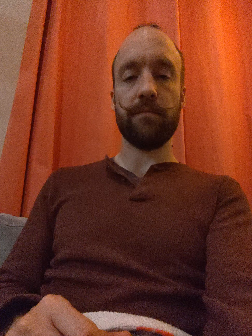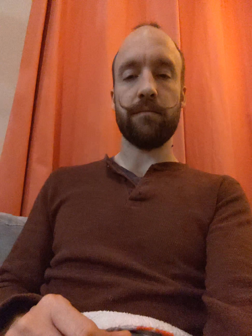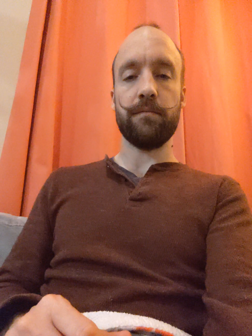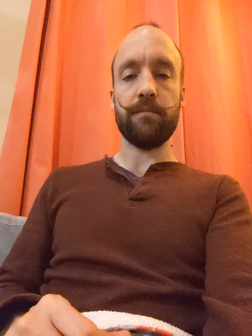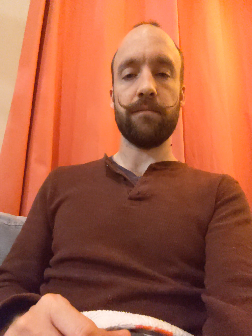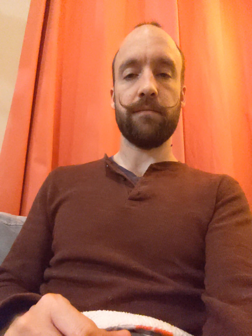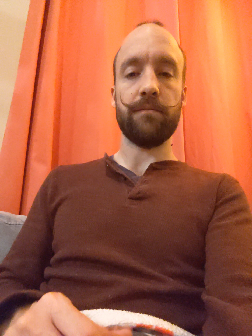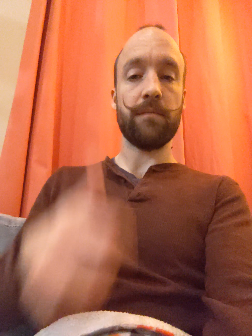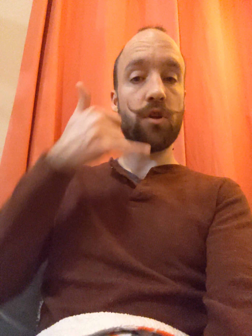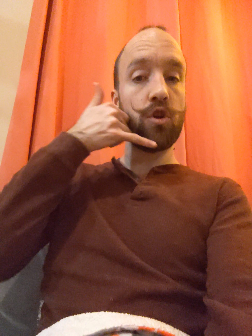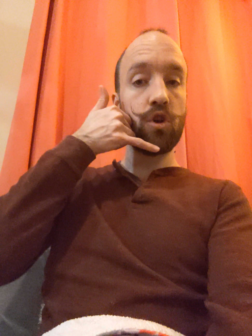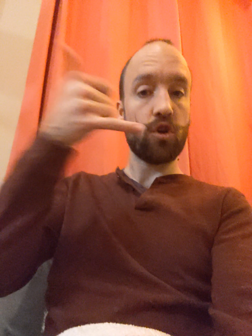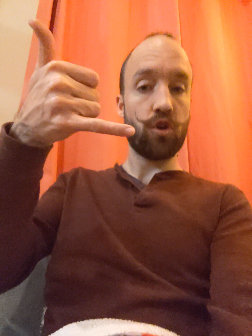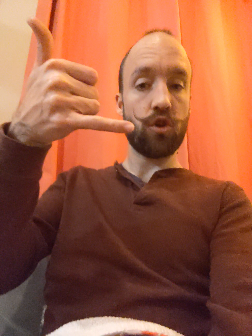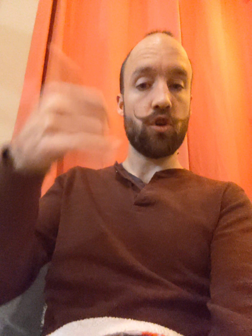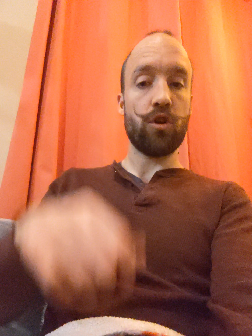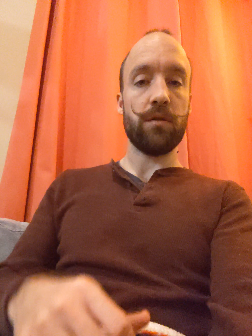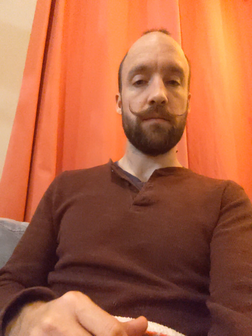call on the phone